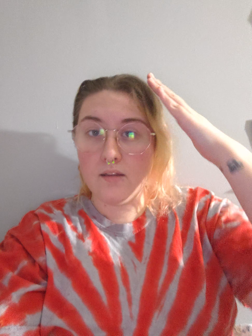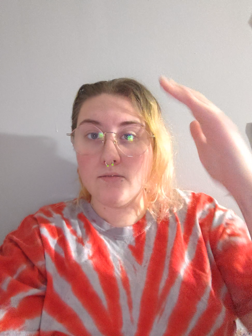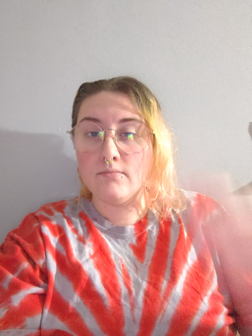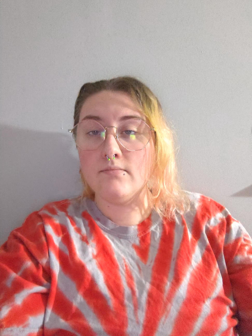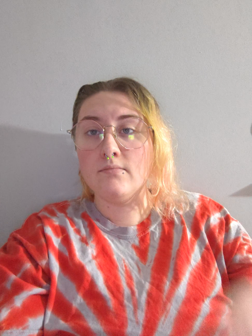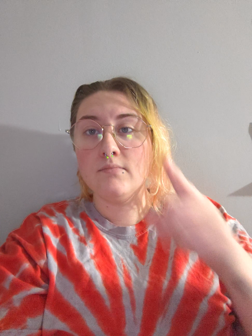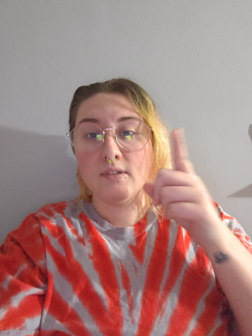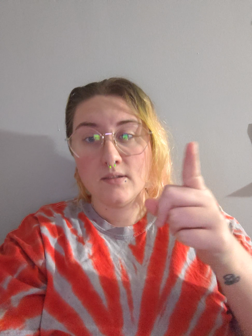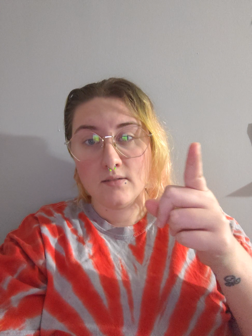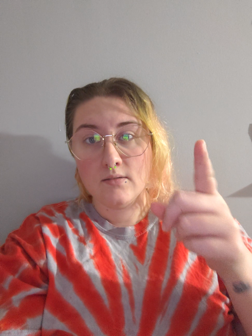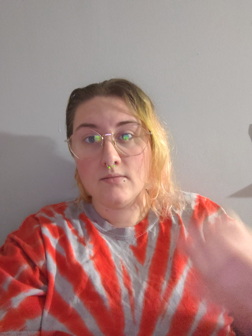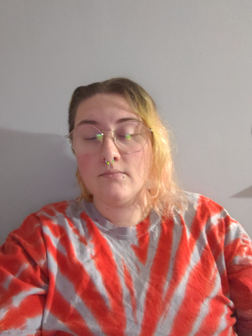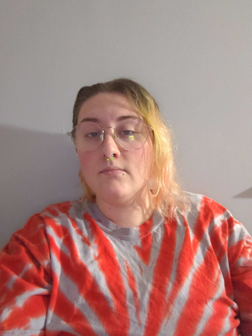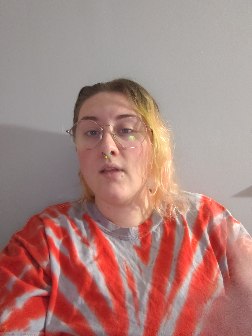he/she/it